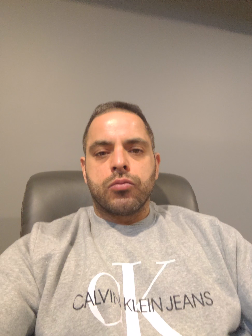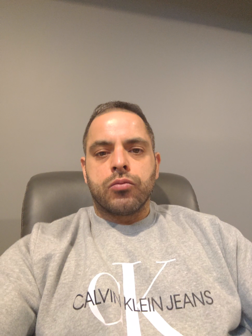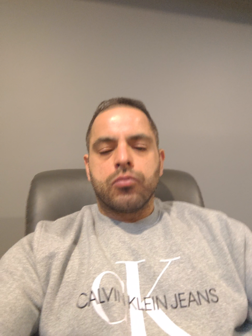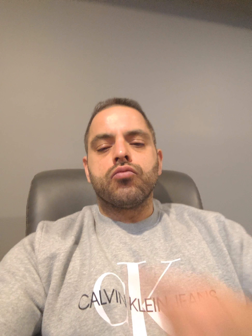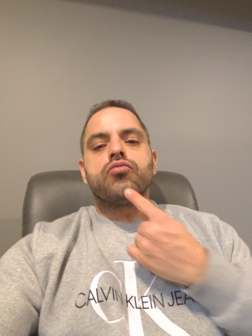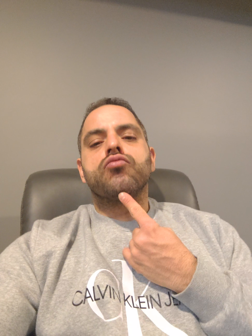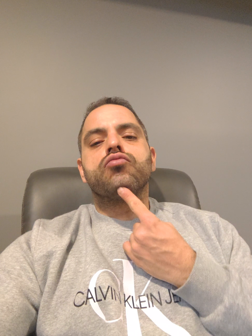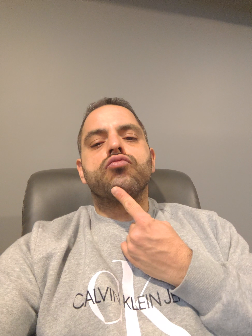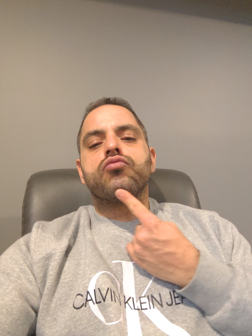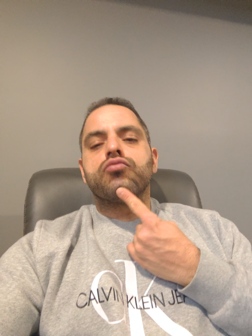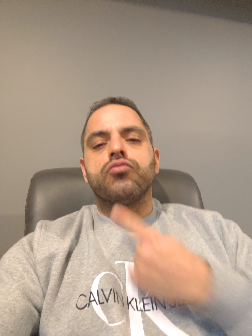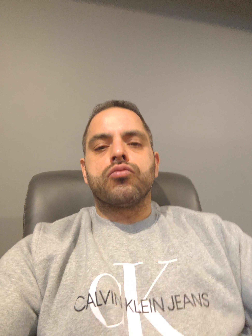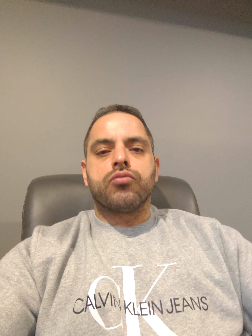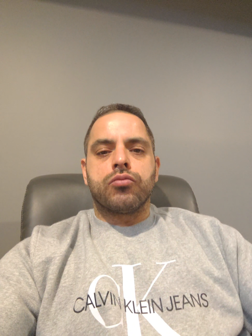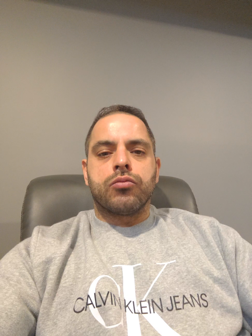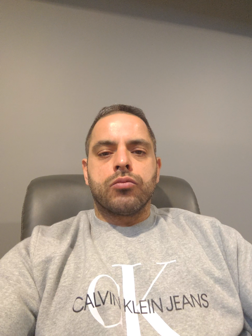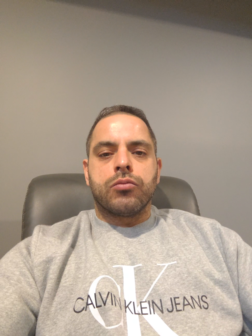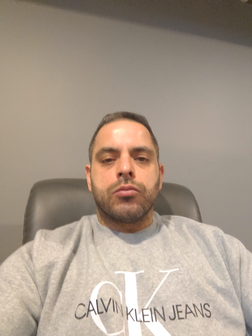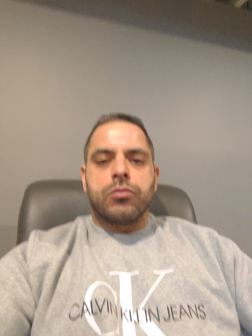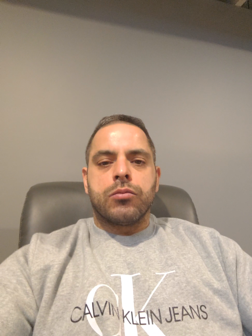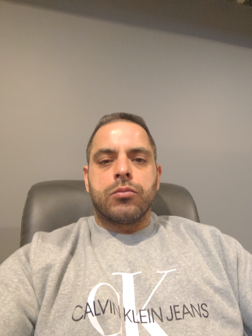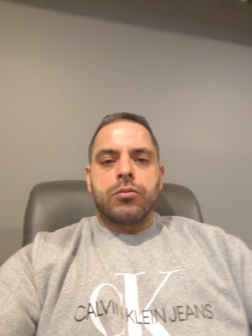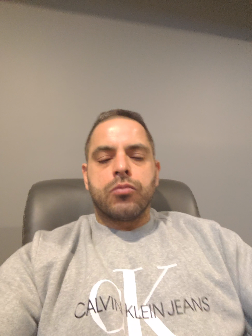chin